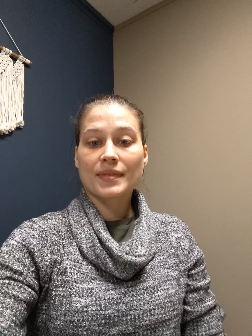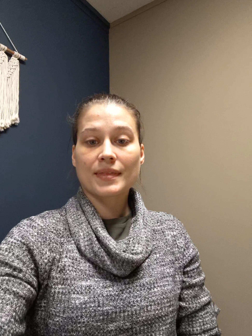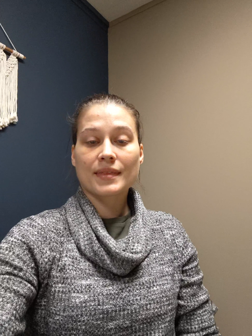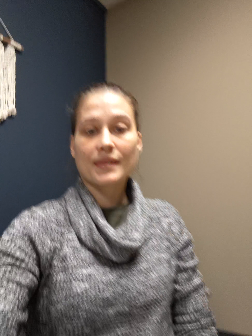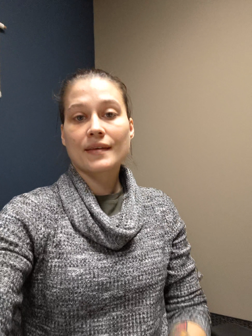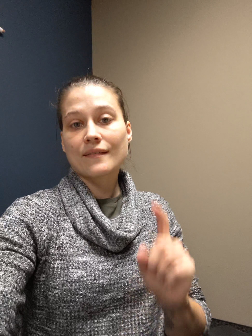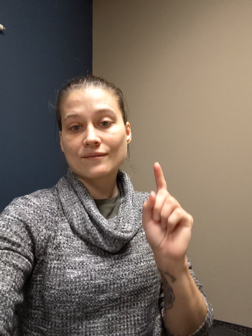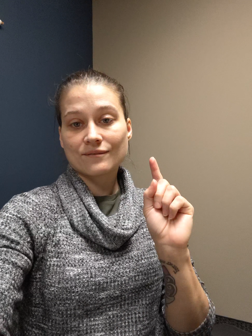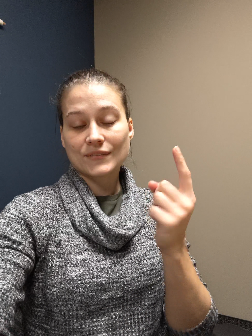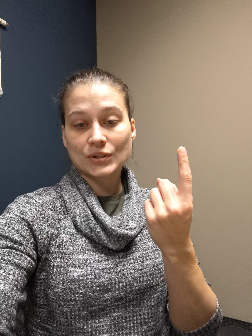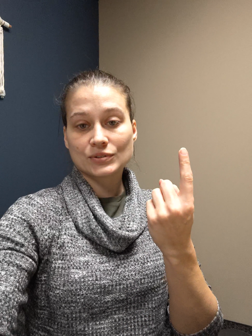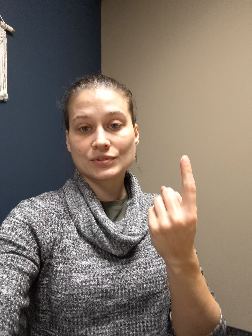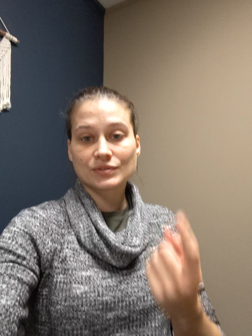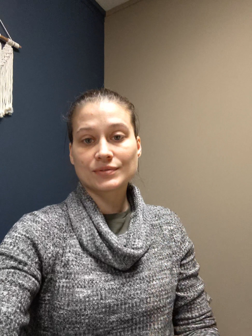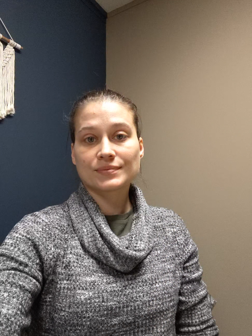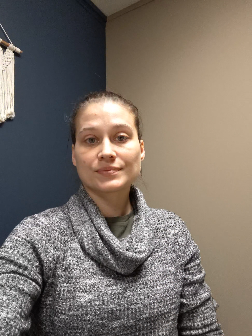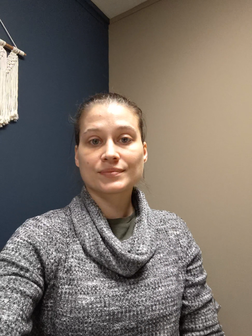first